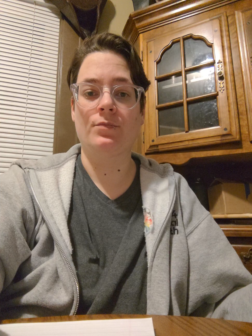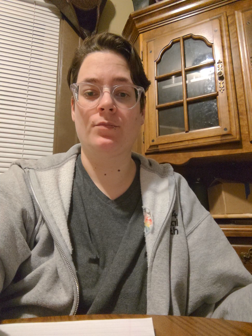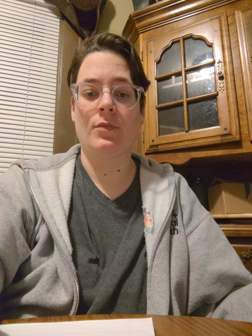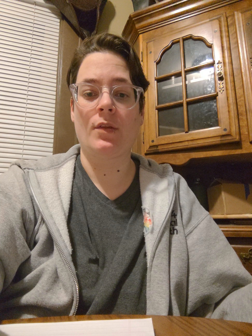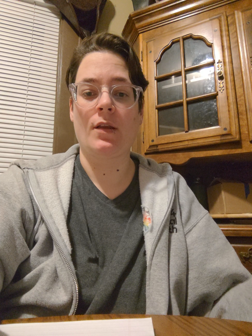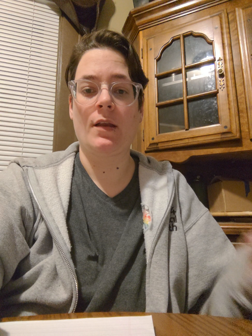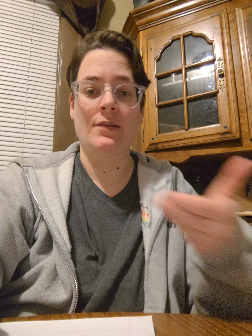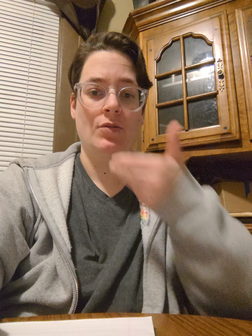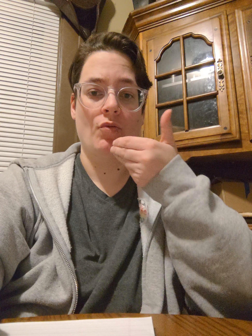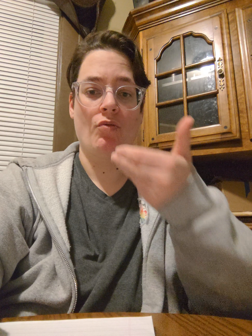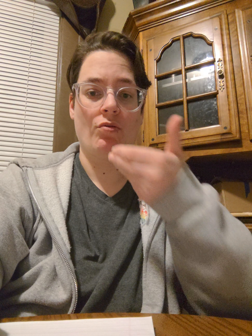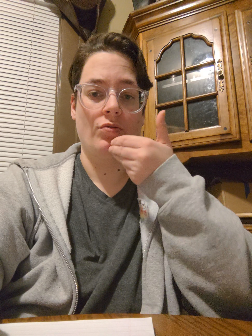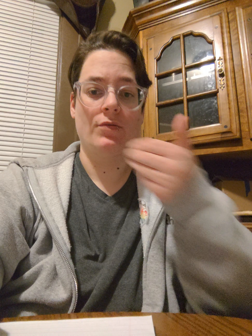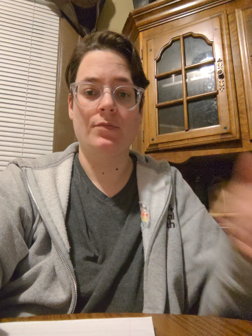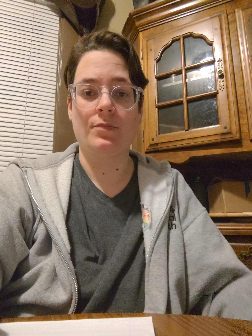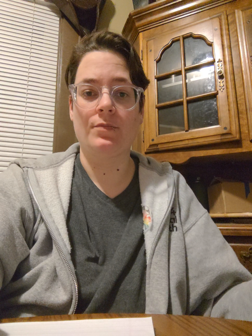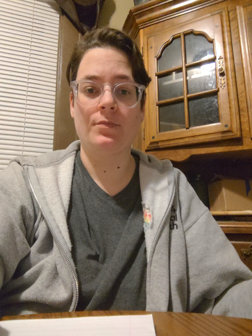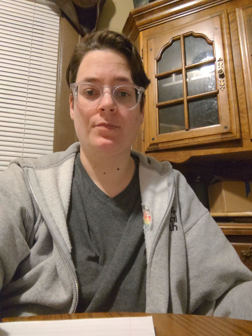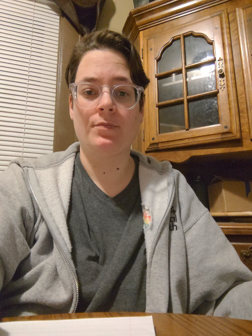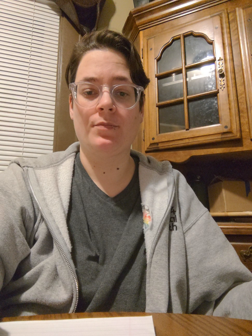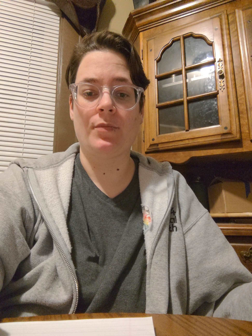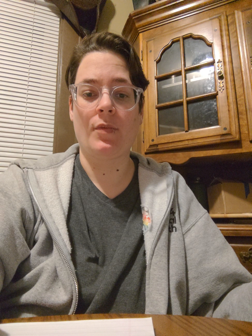cereal